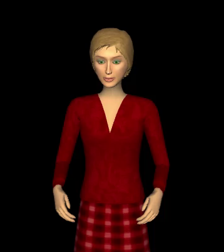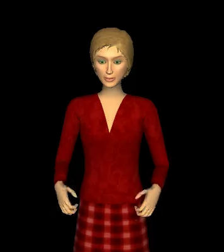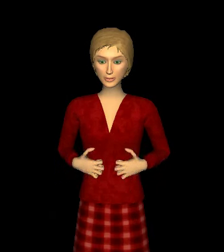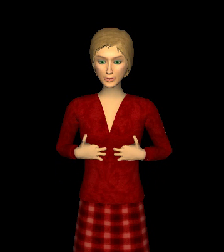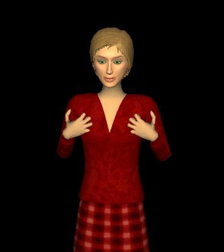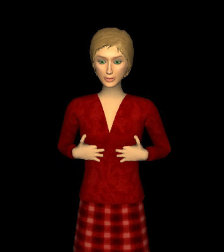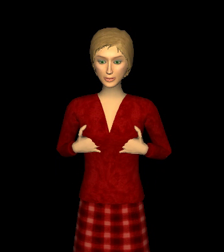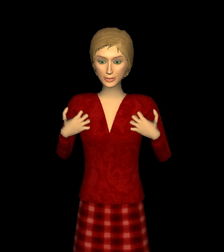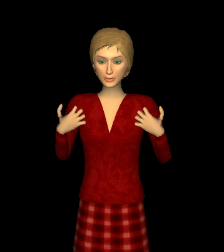غضب